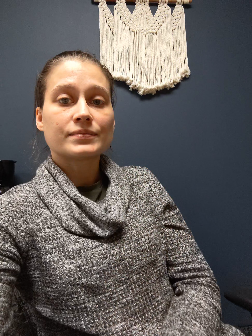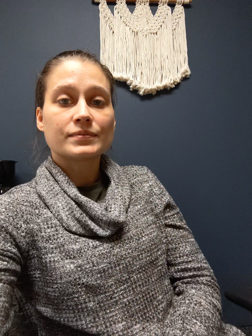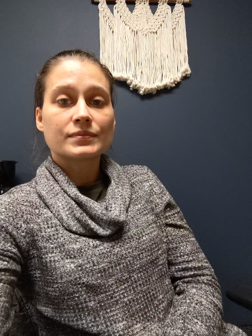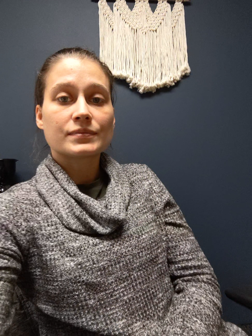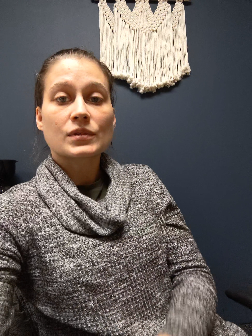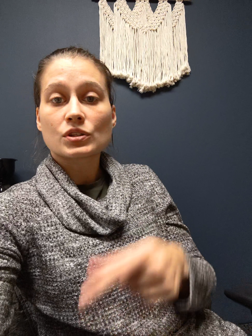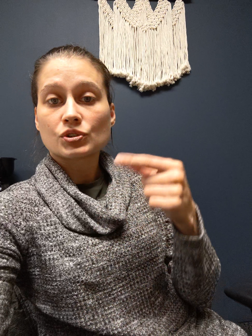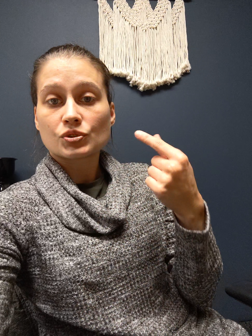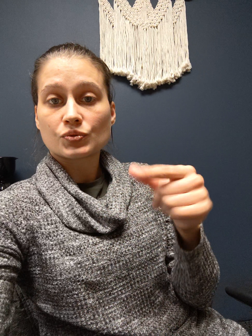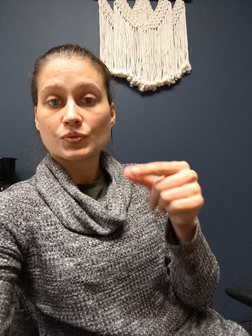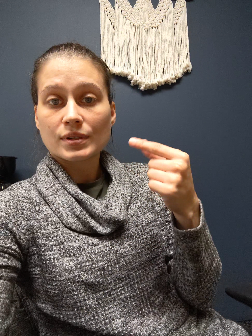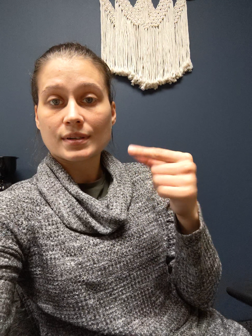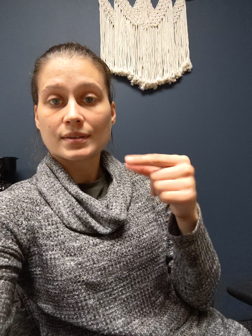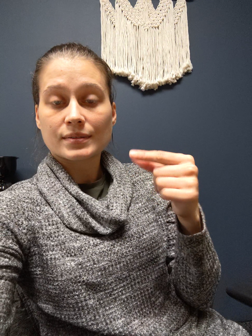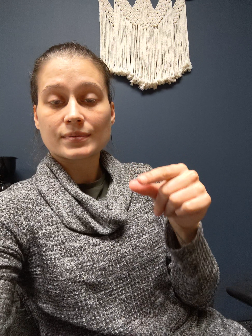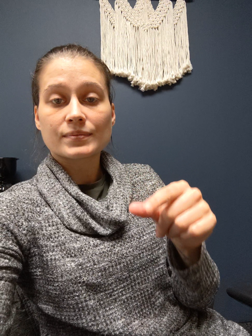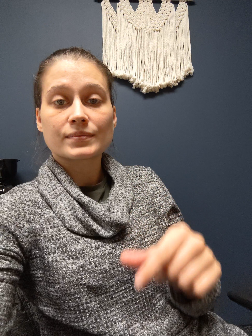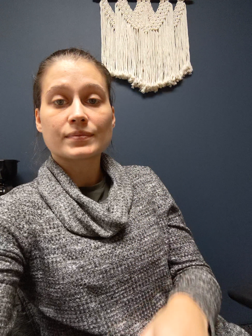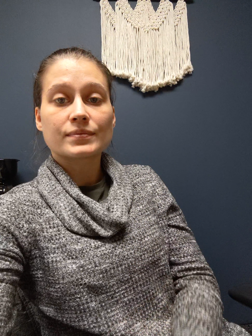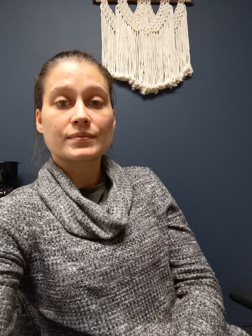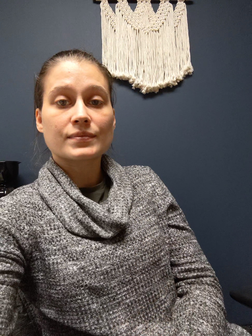green